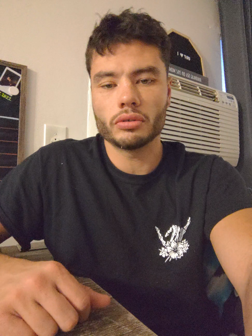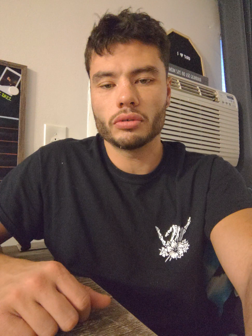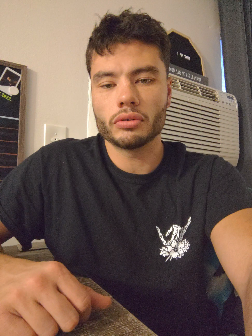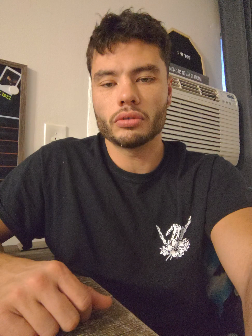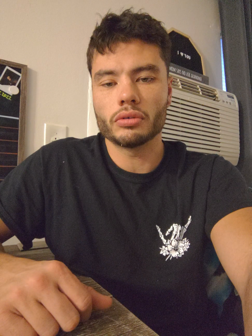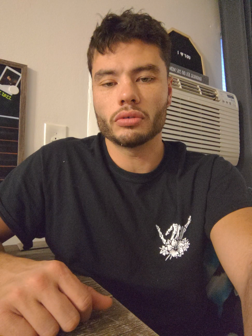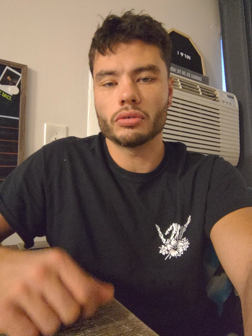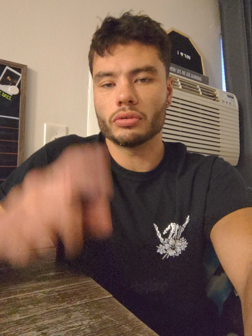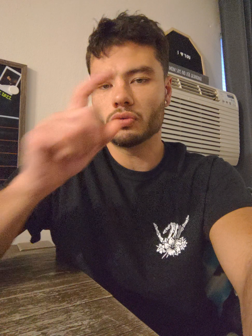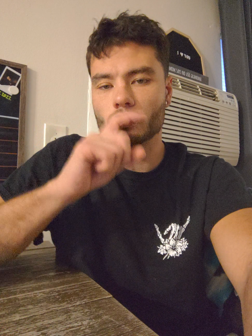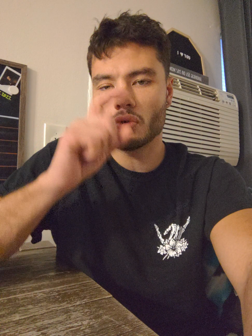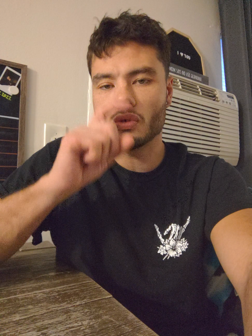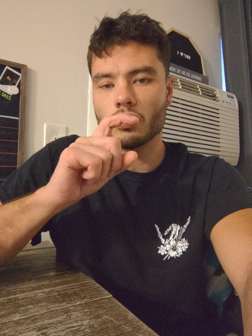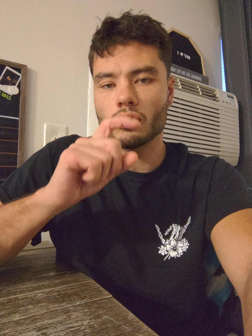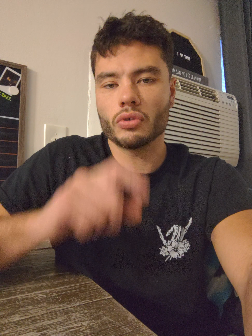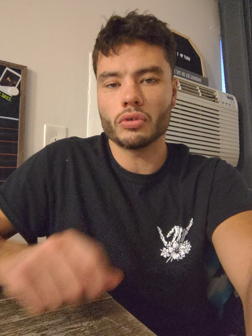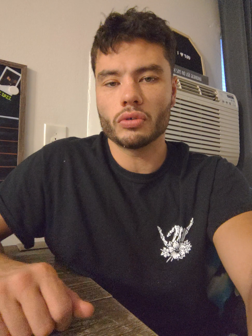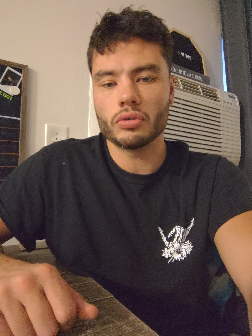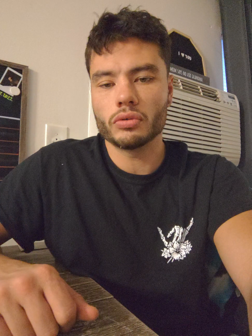doll